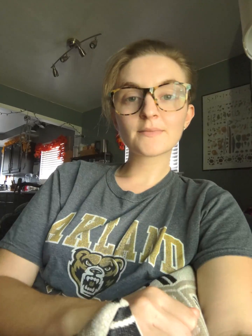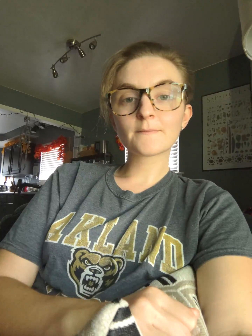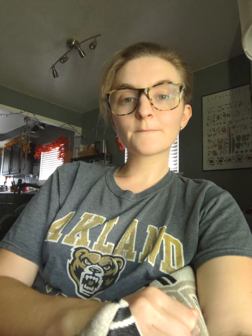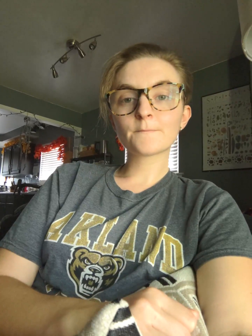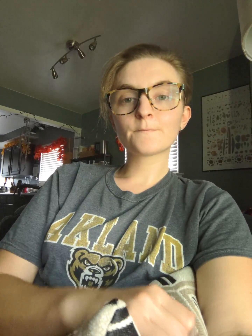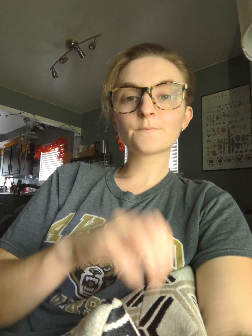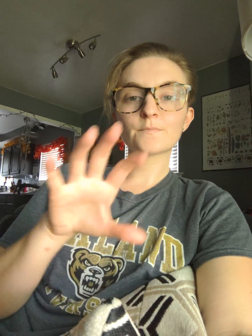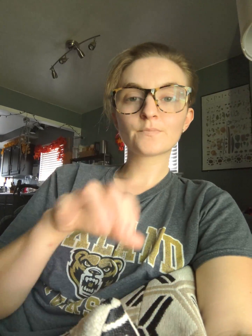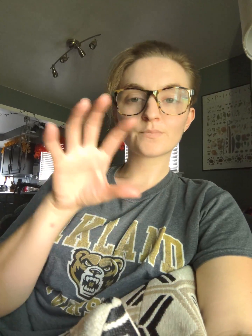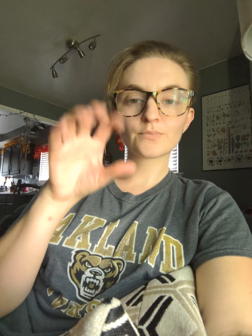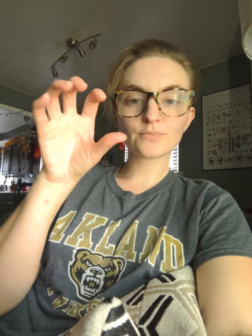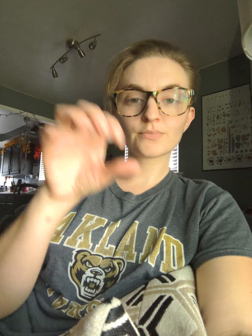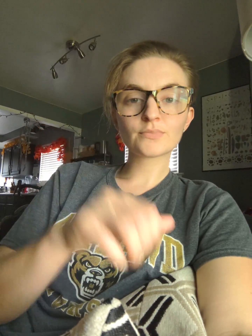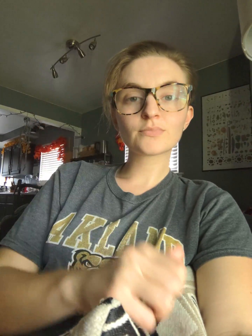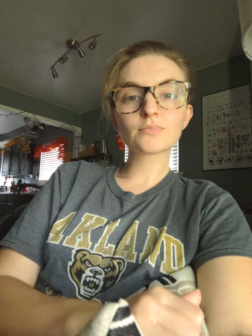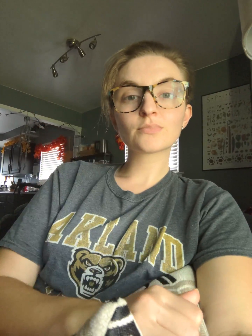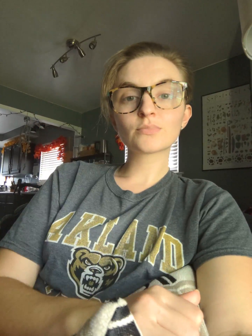climb